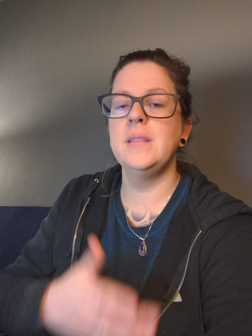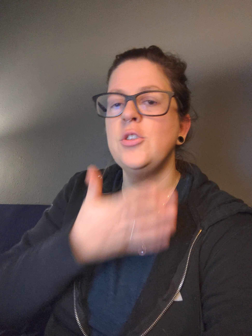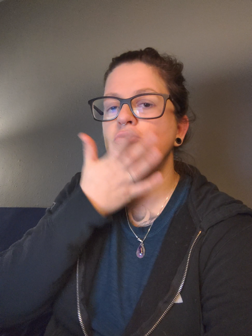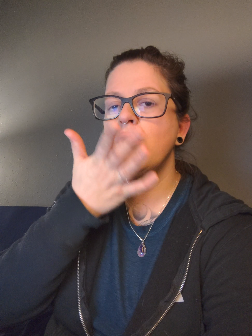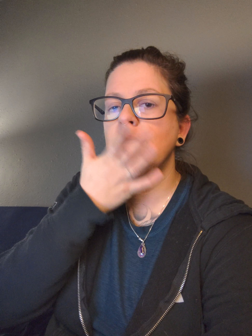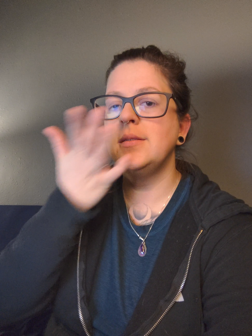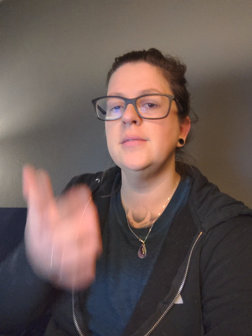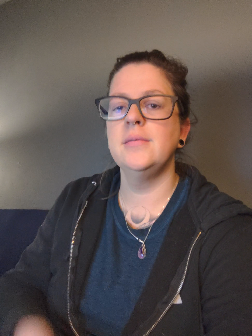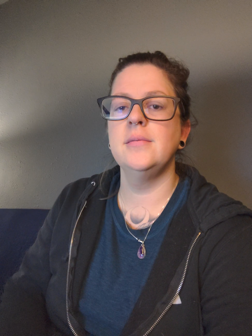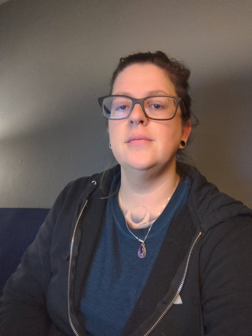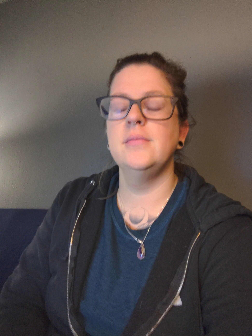grass